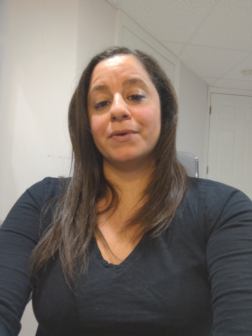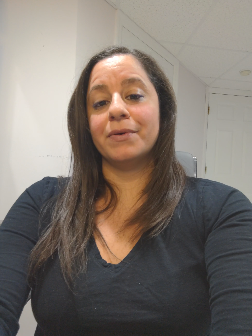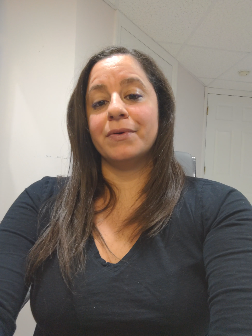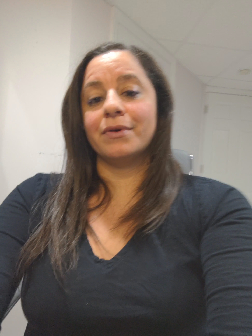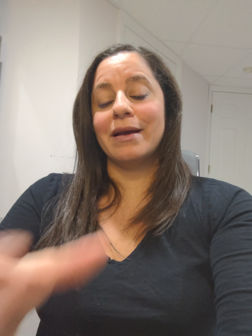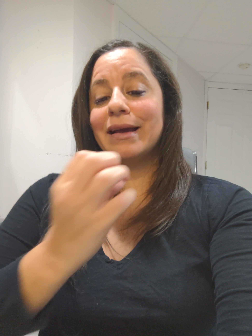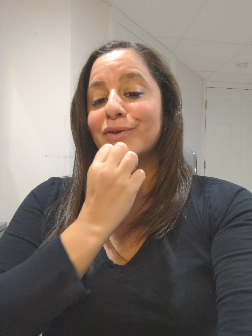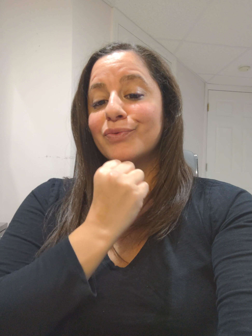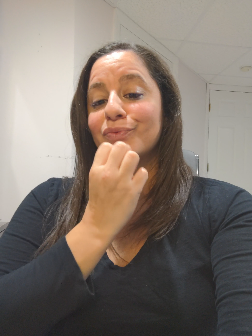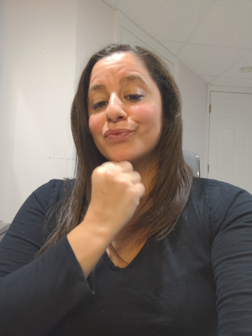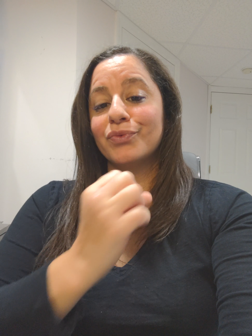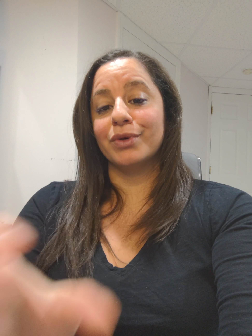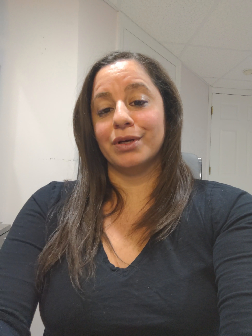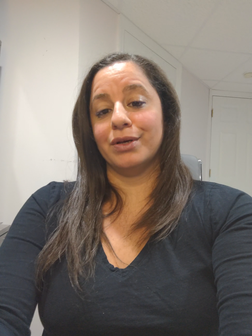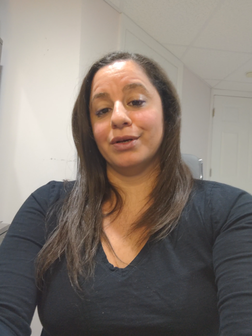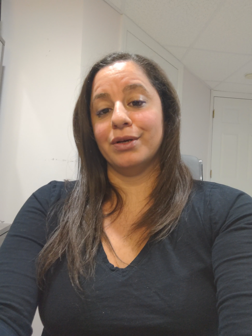underwear